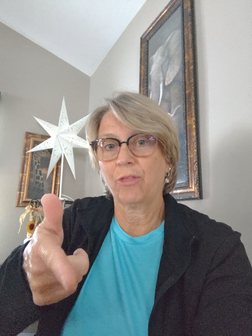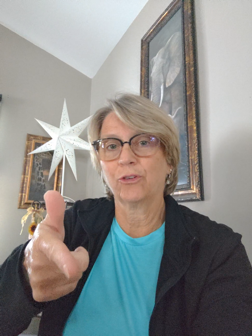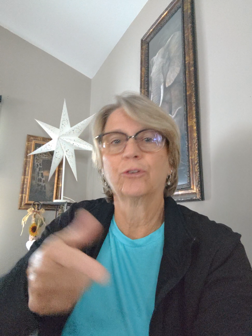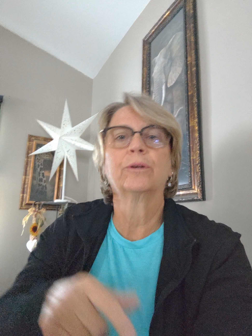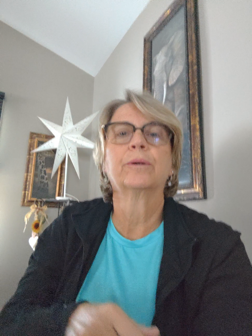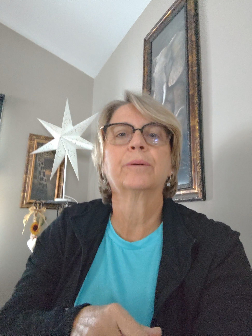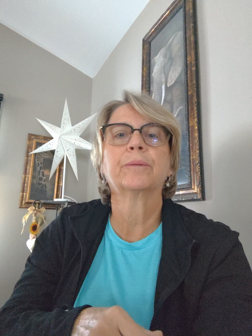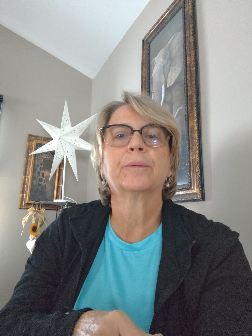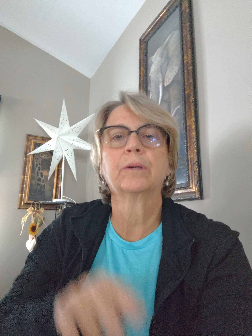brother